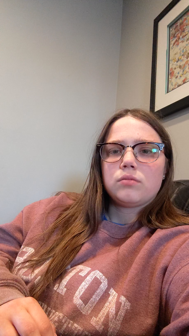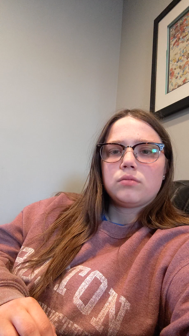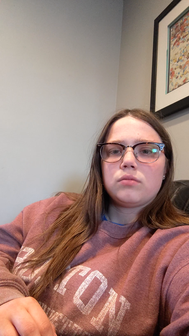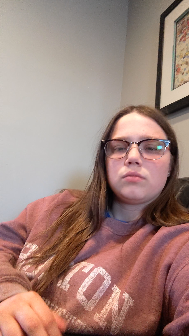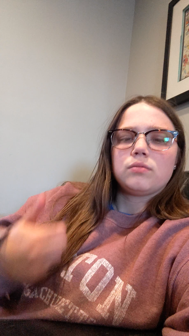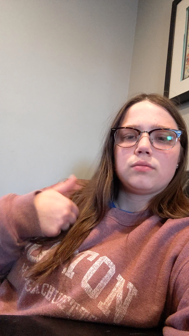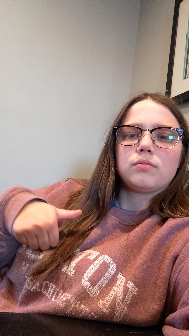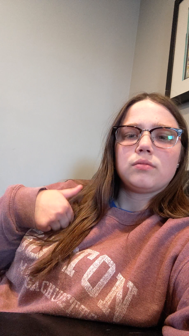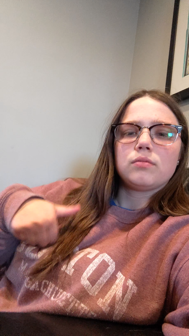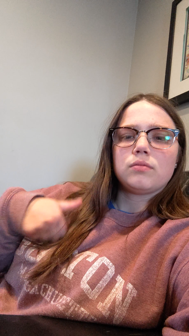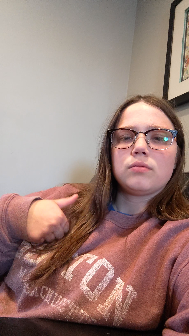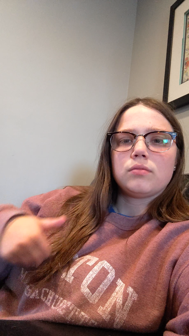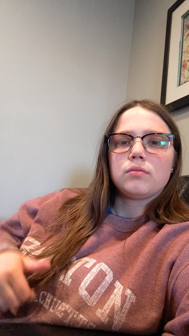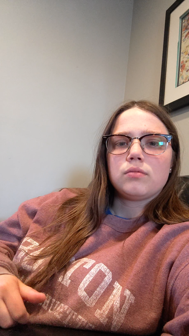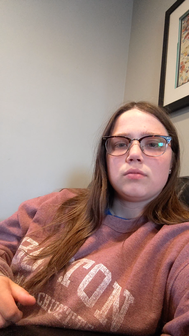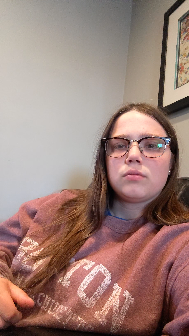bathtub